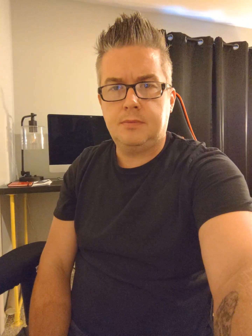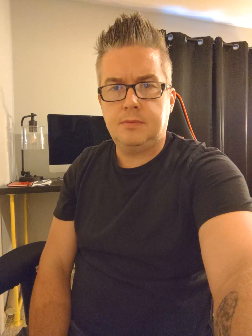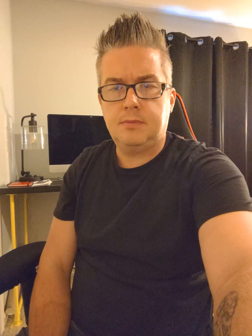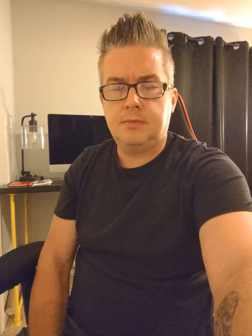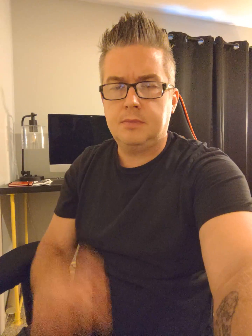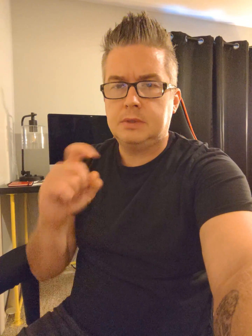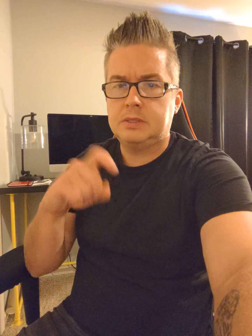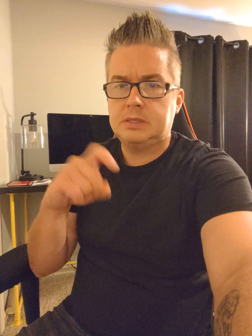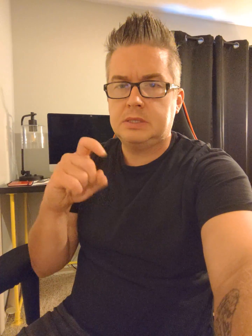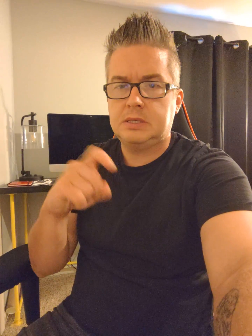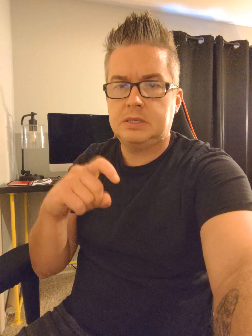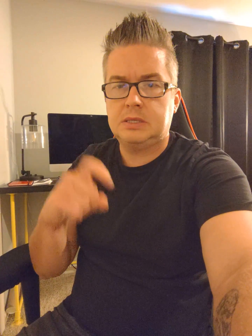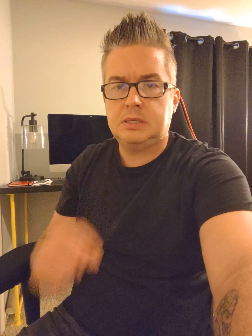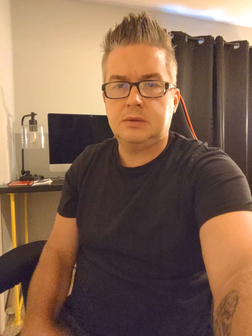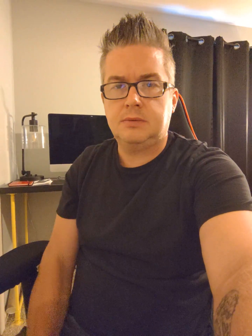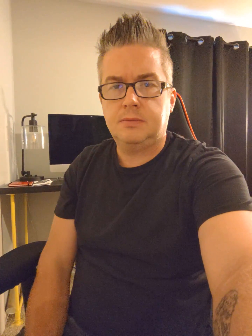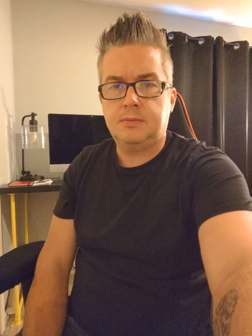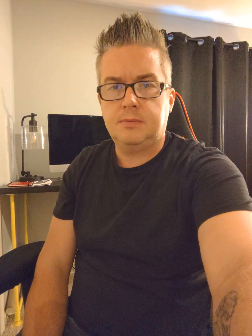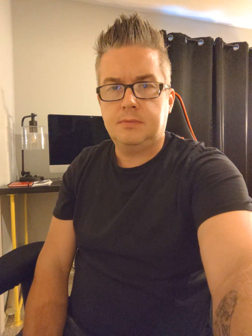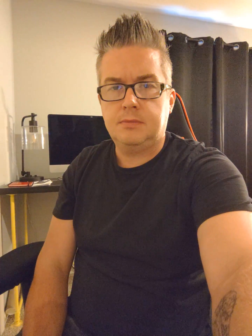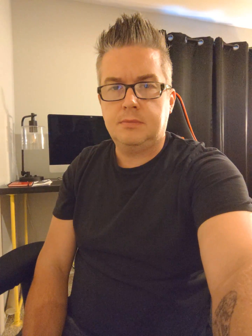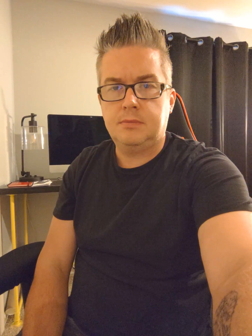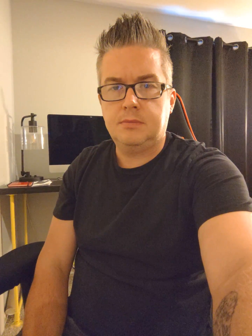should